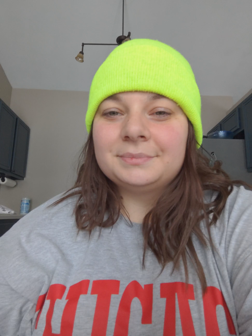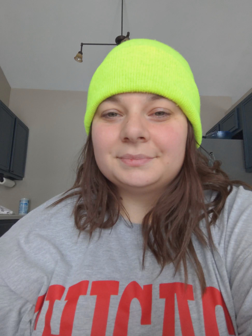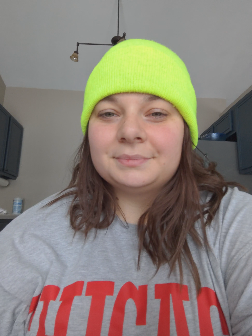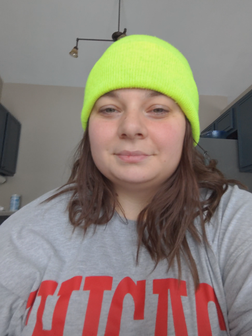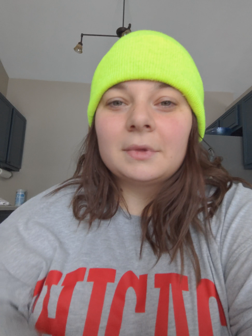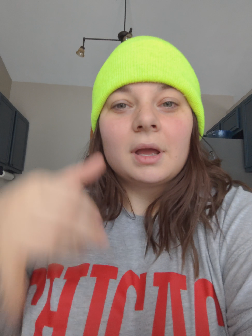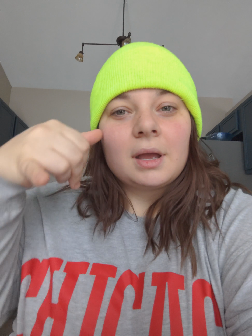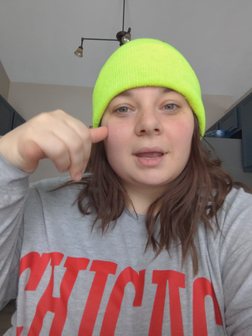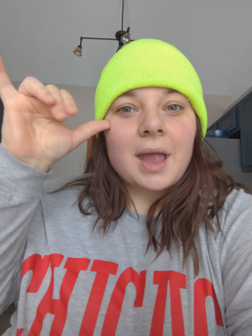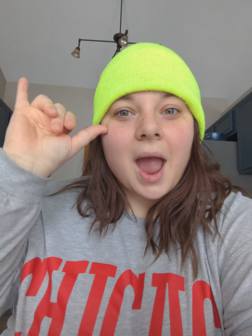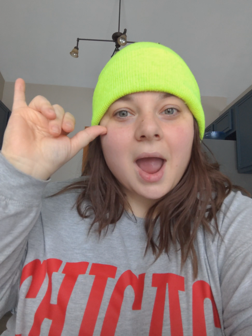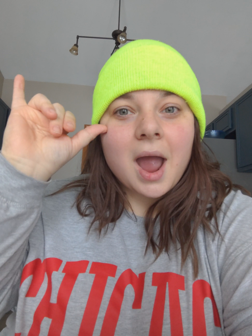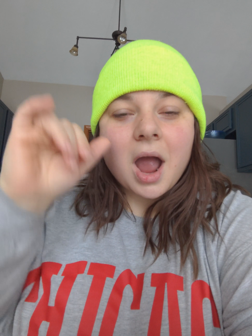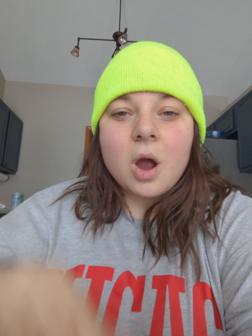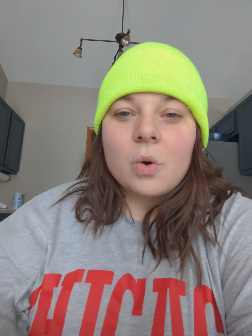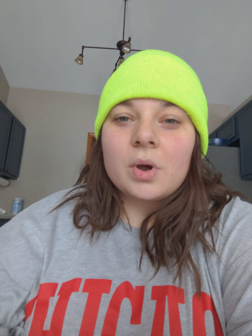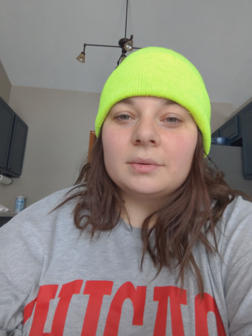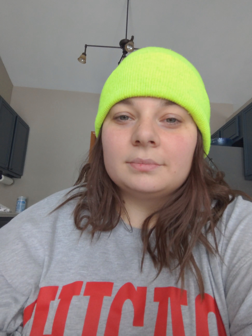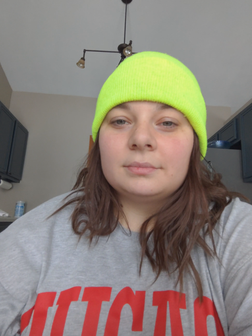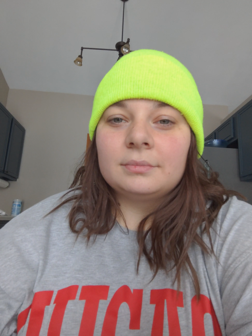cow